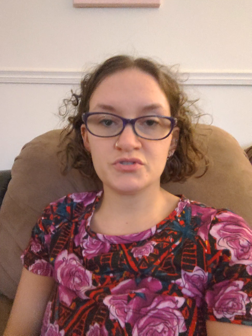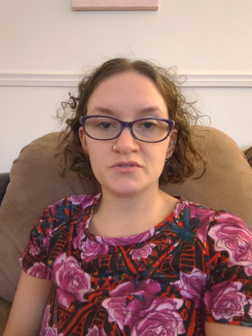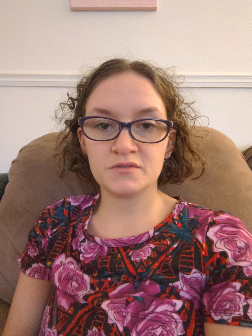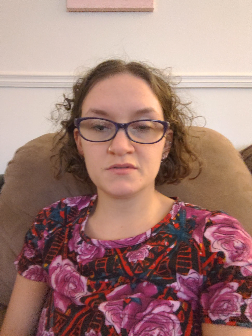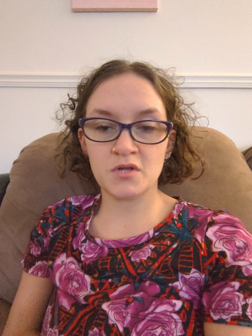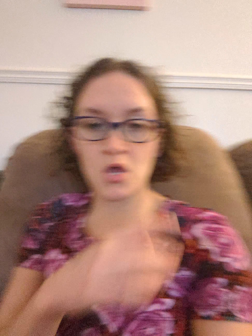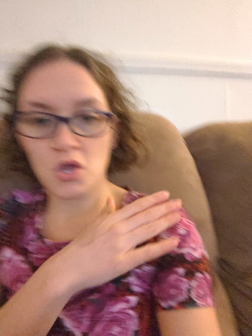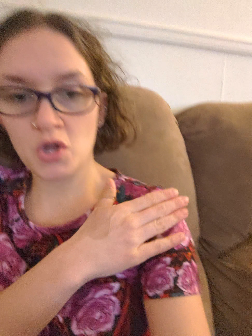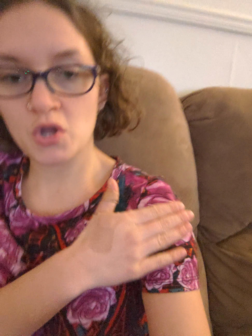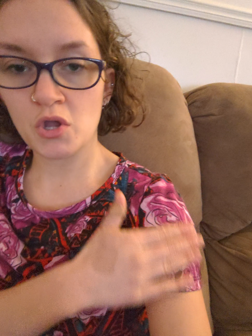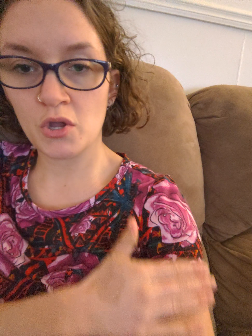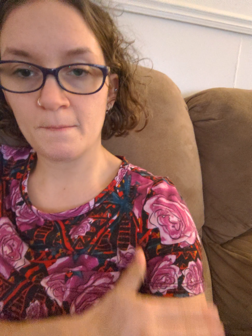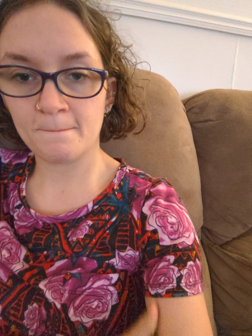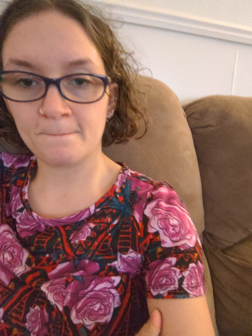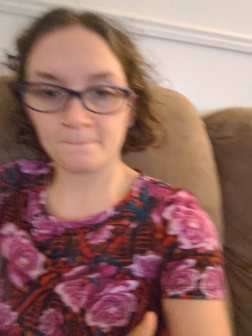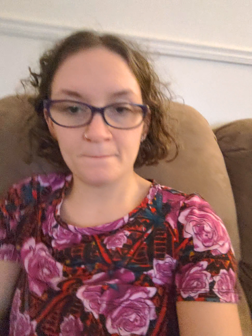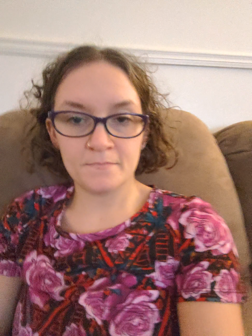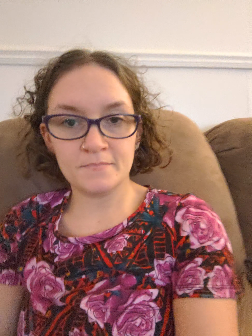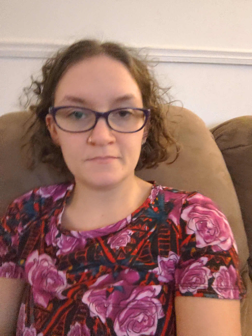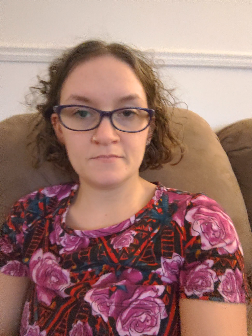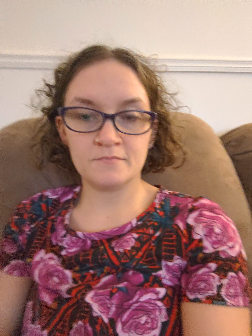arm